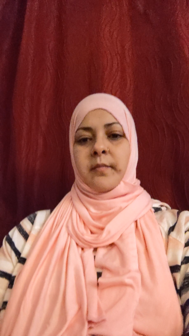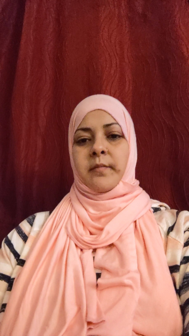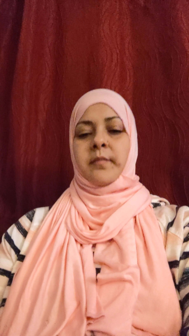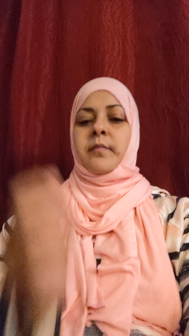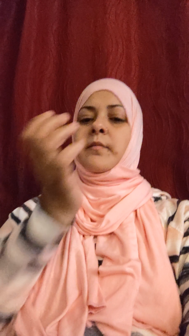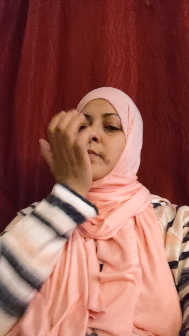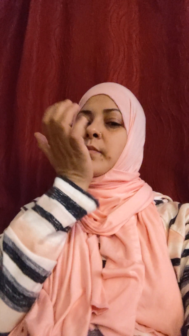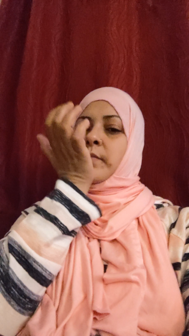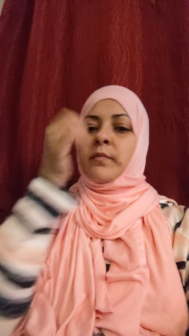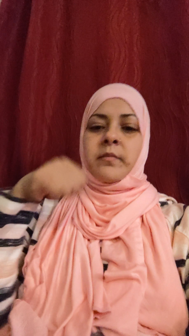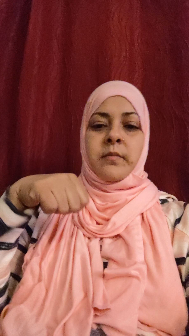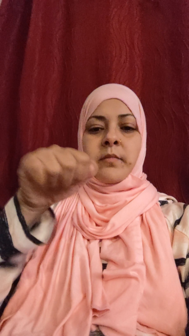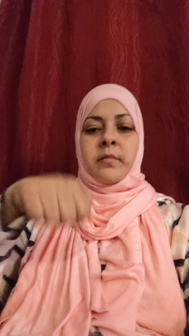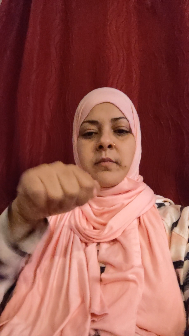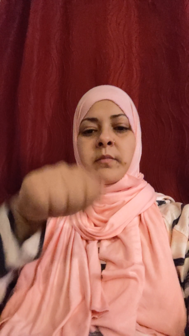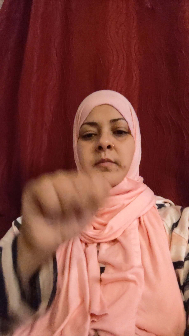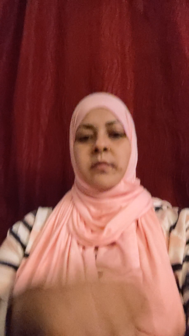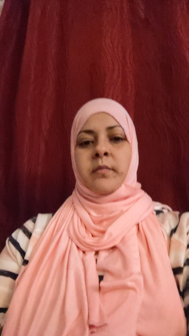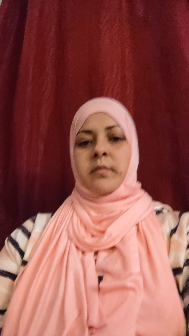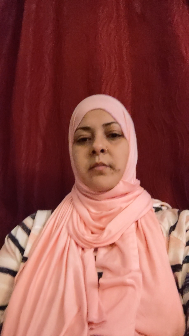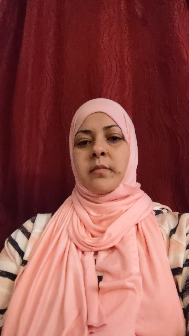lawn mower